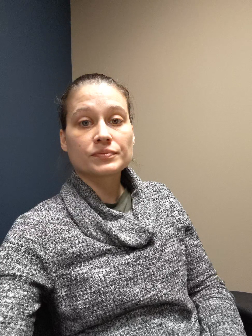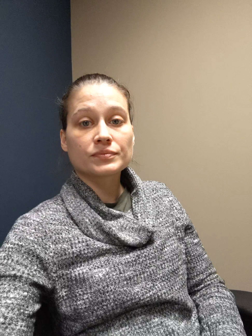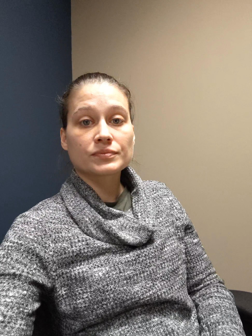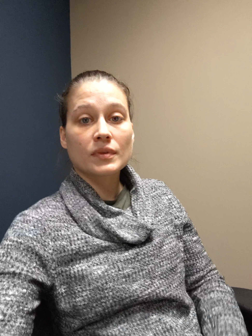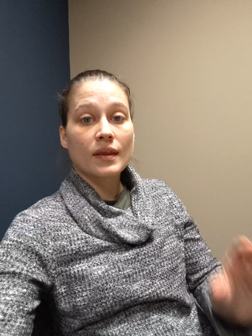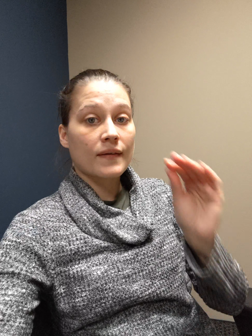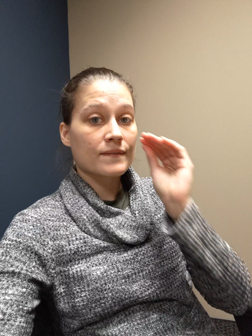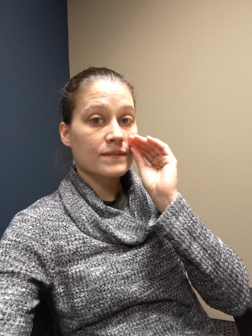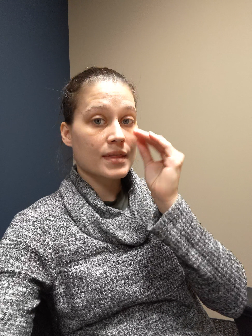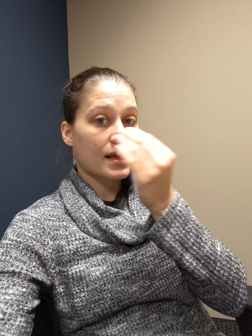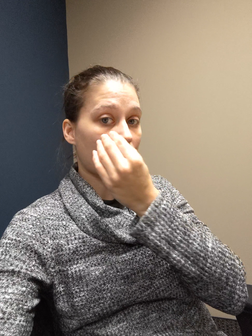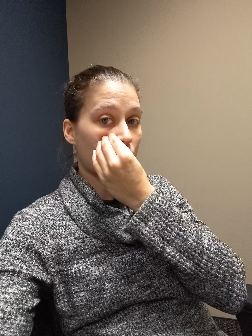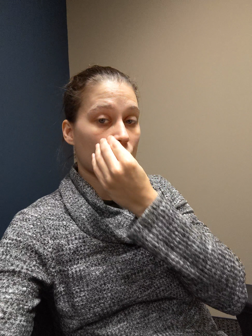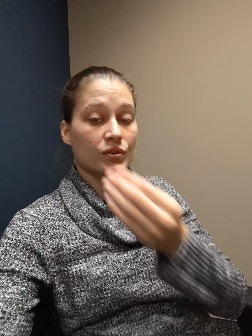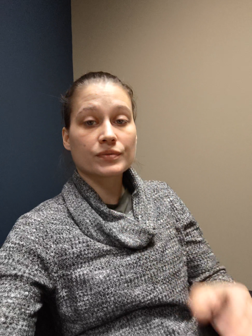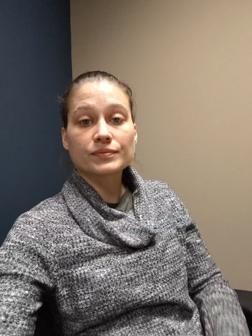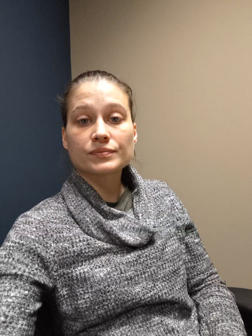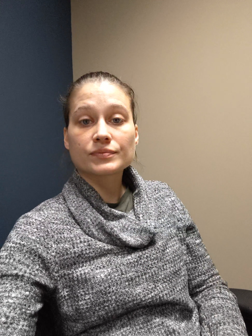flower